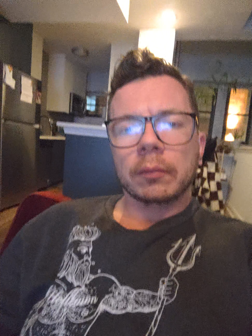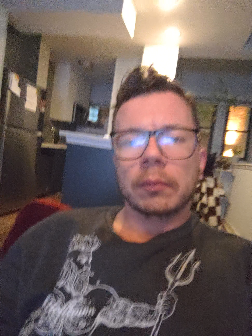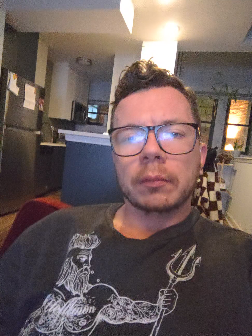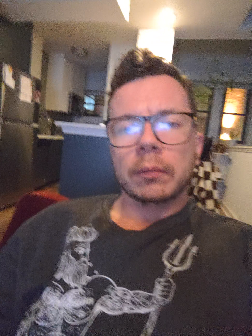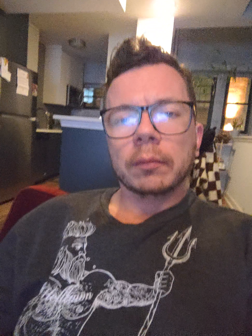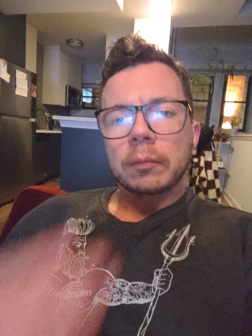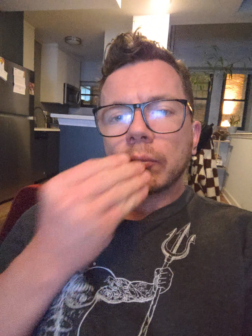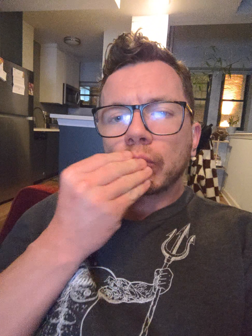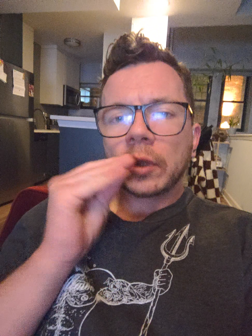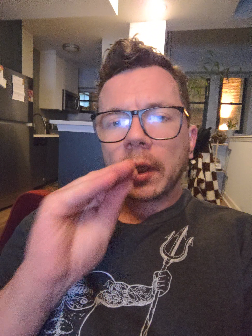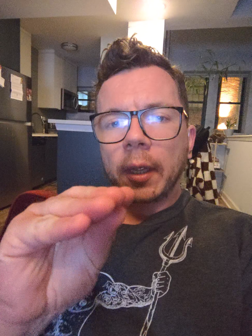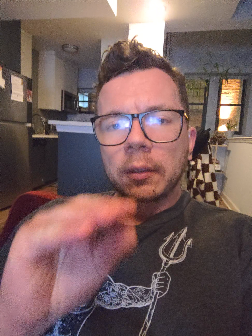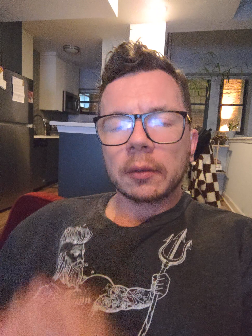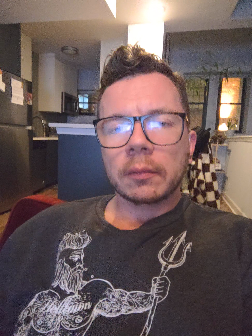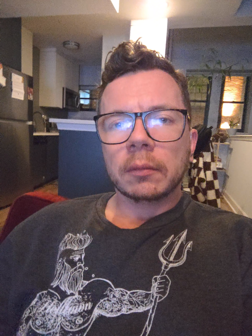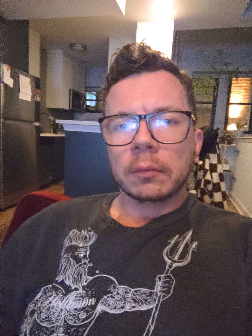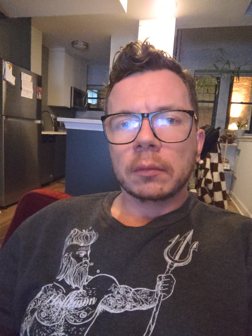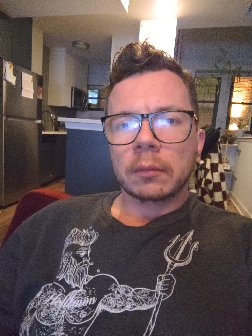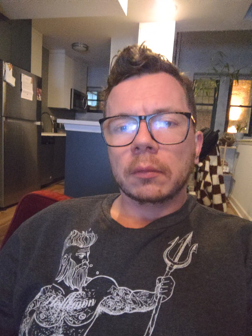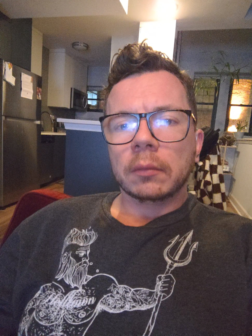kiss